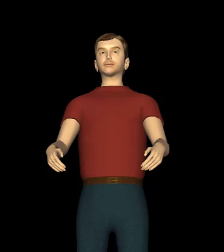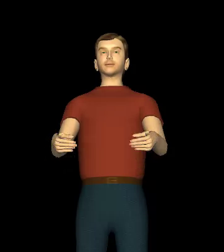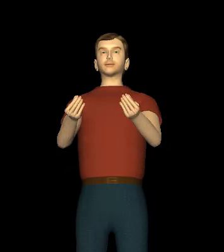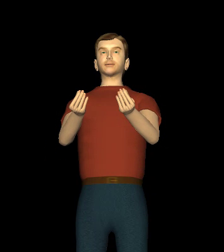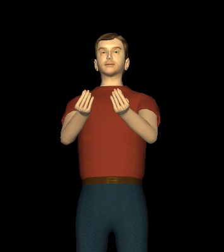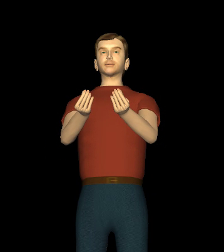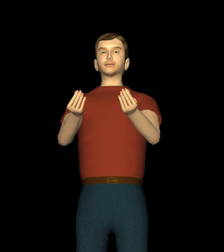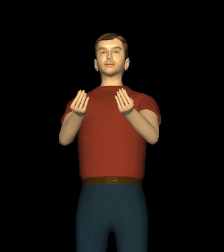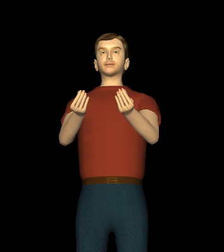أين